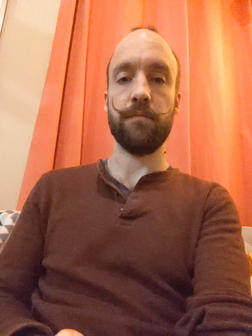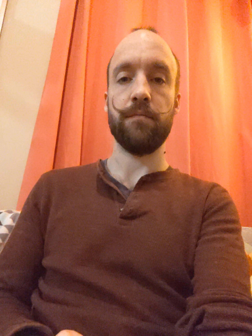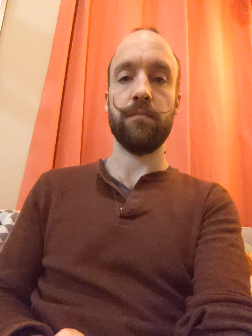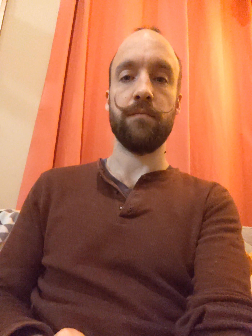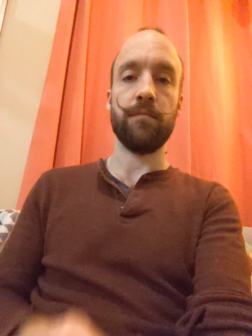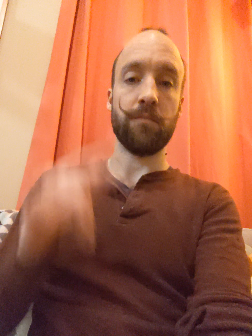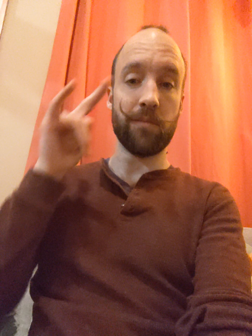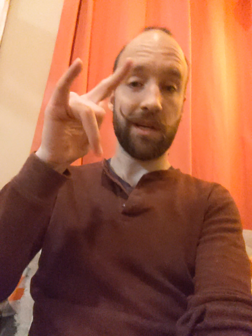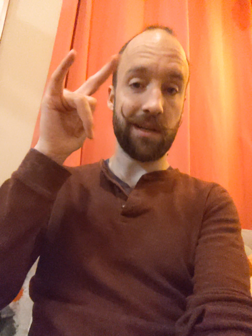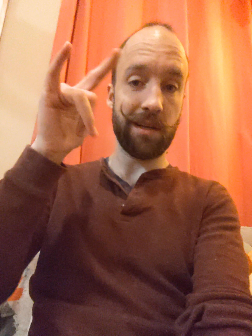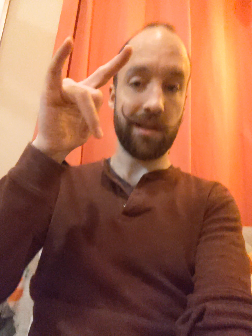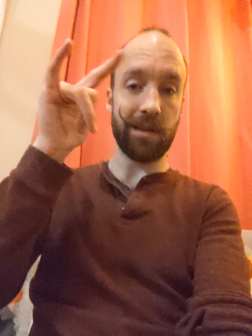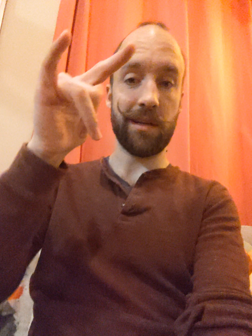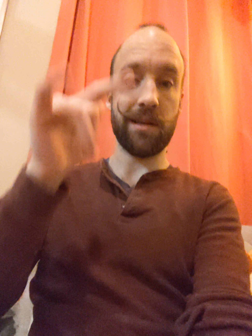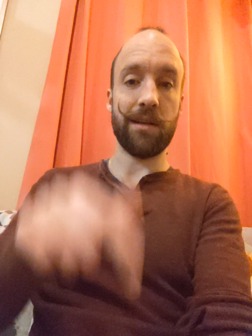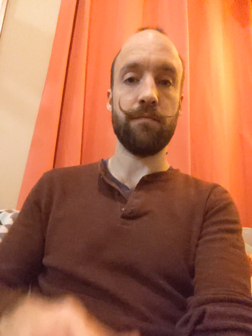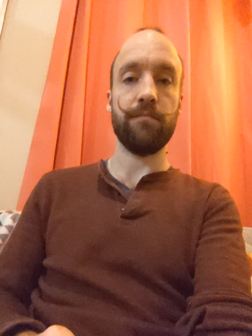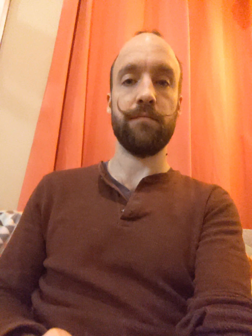airplane